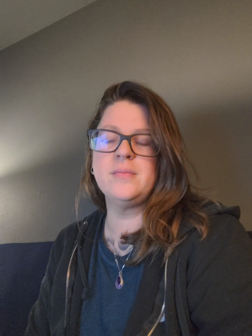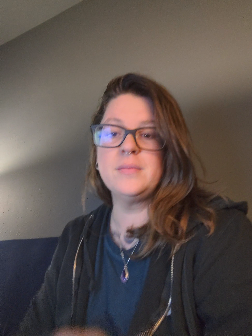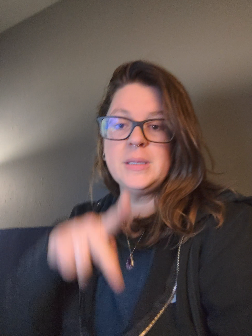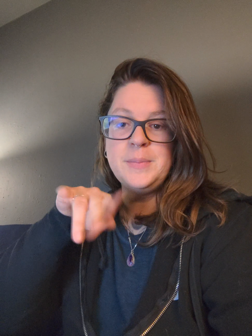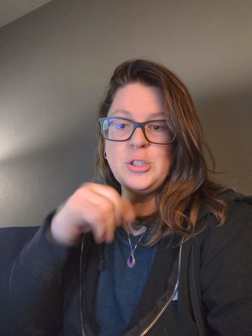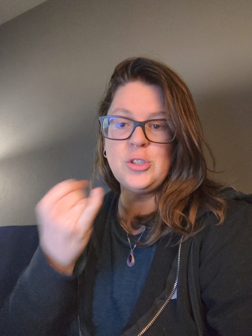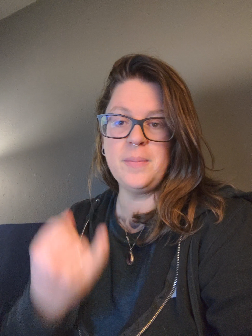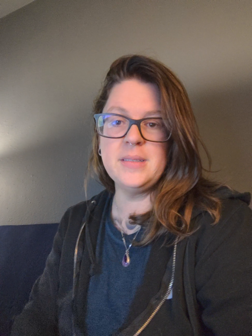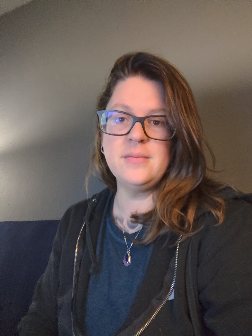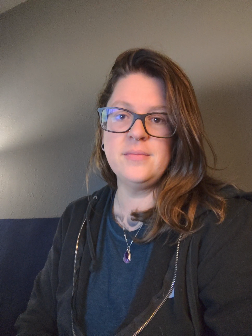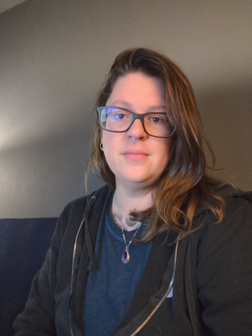pajamas